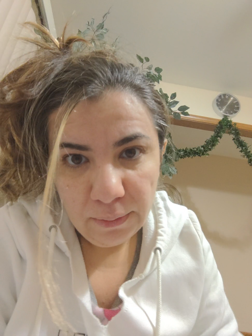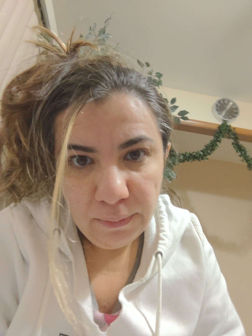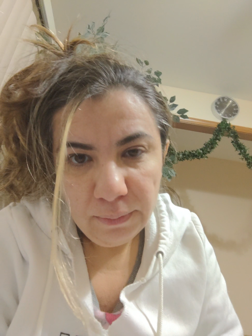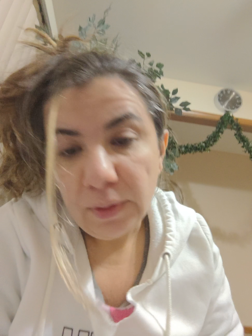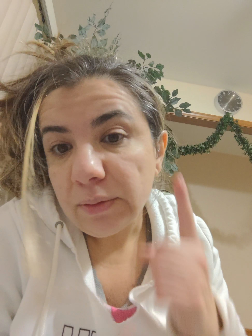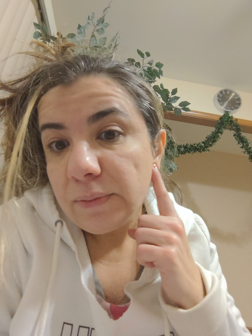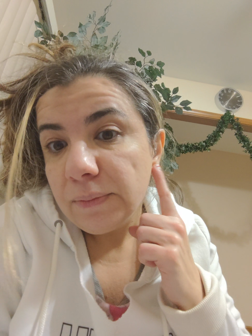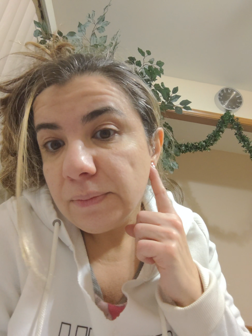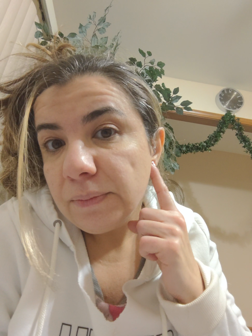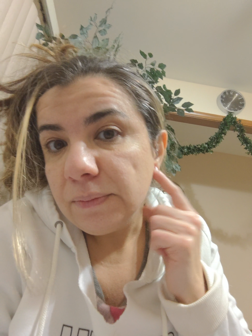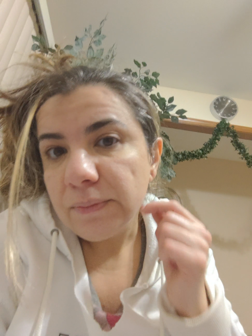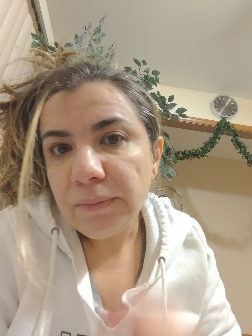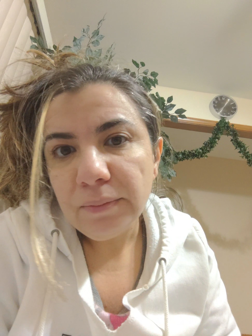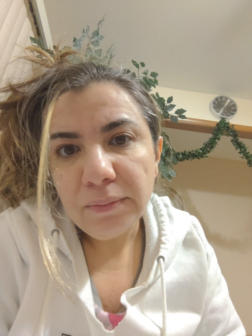ear